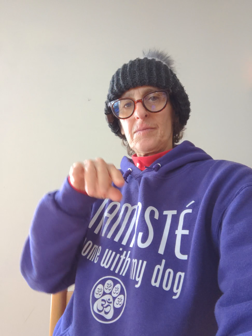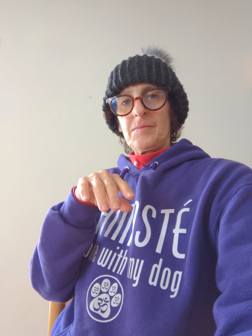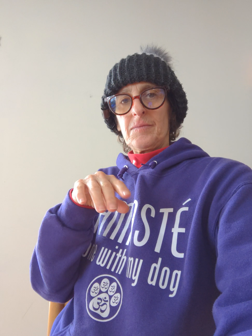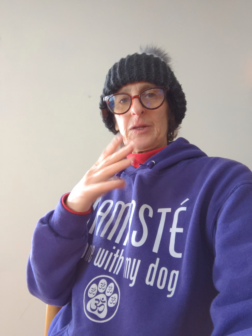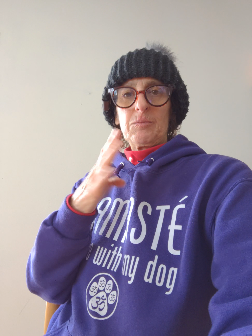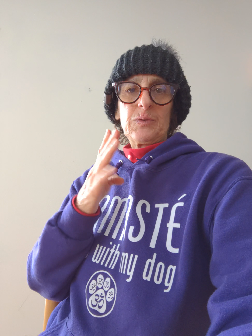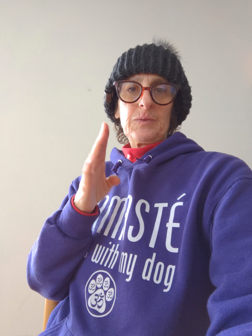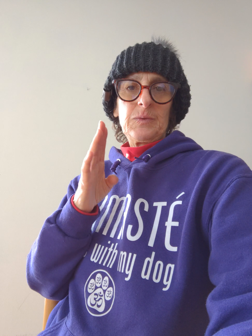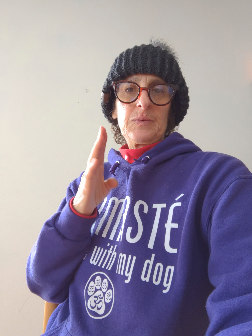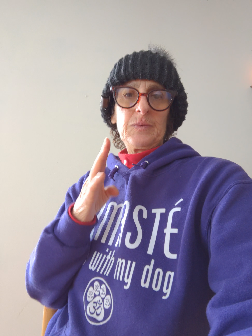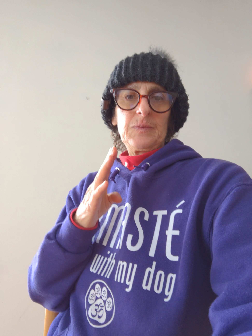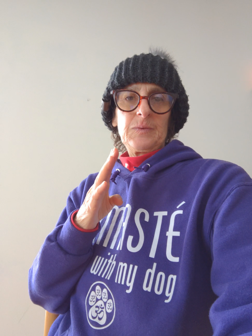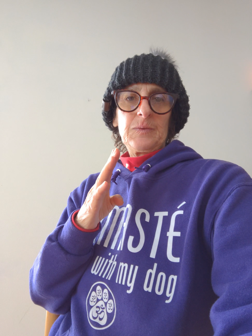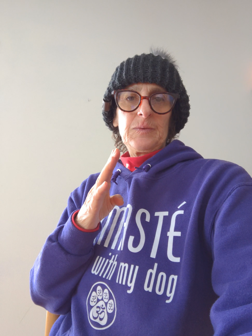blue